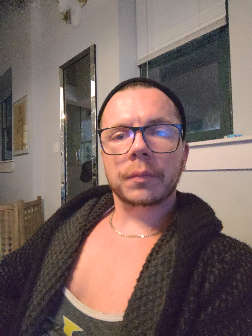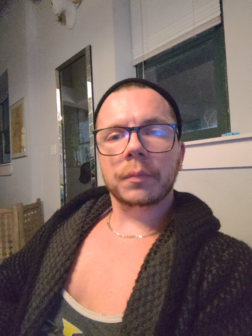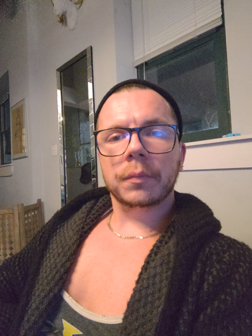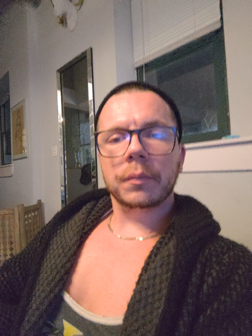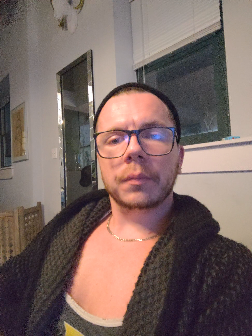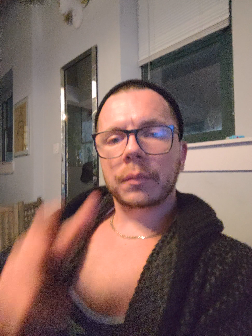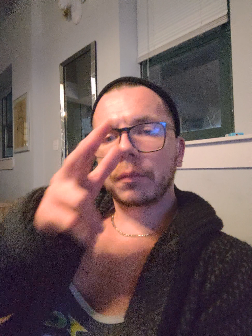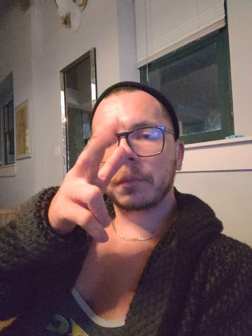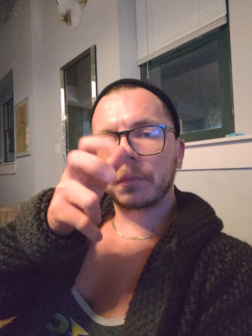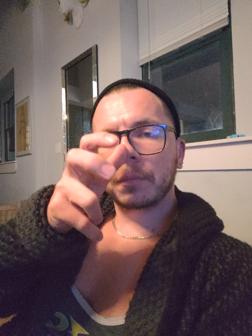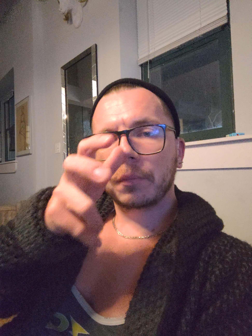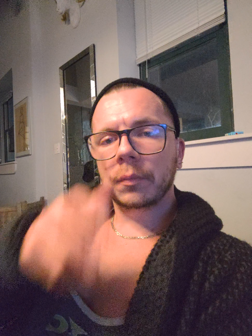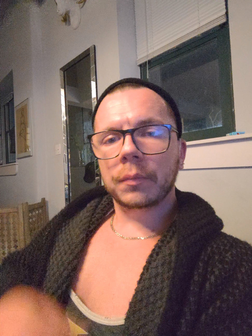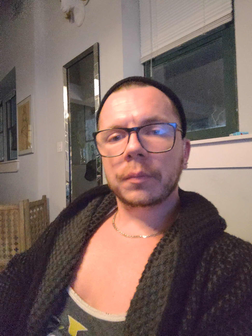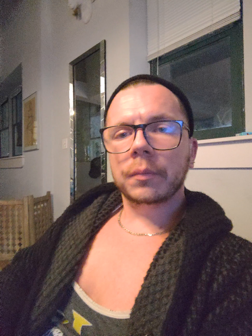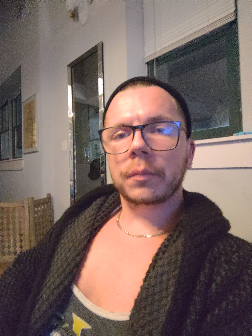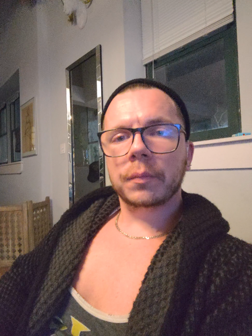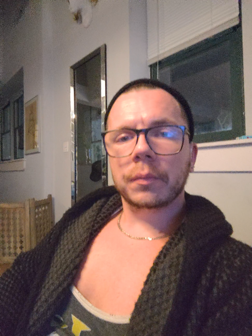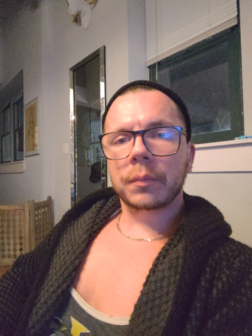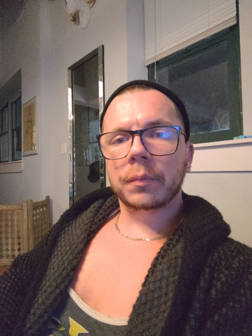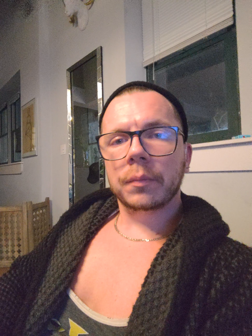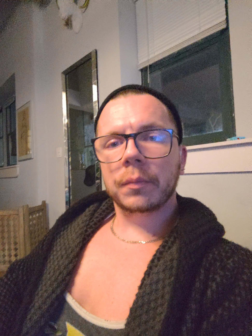bug